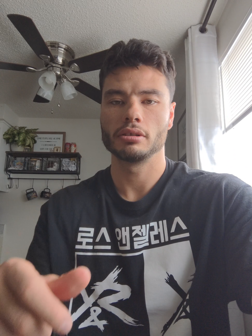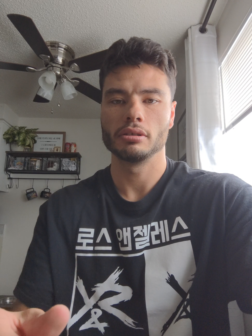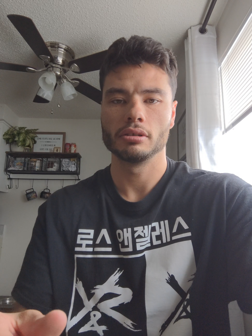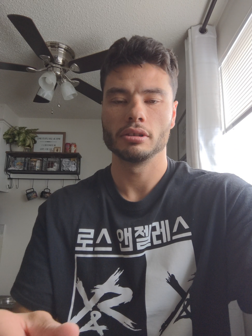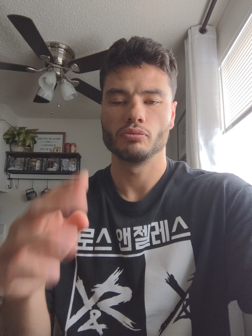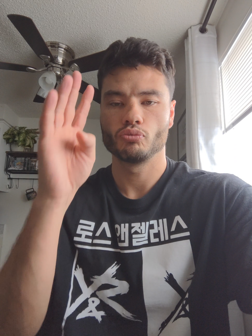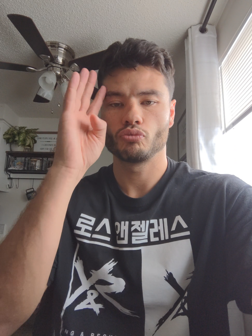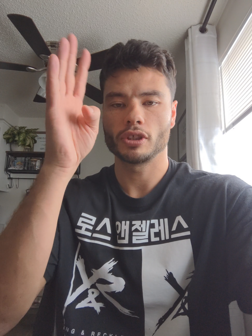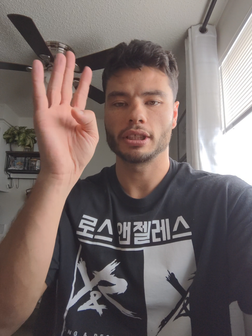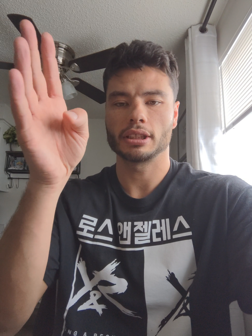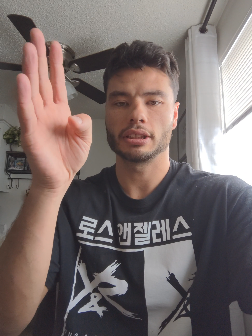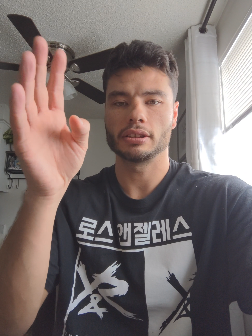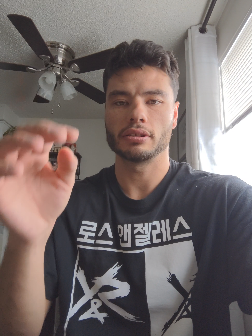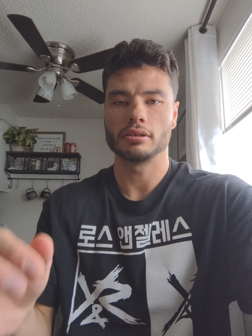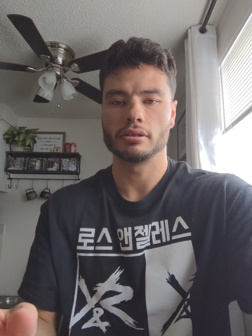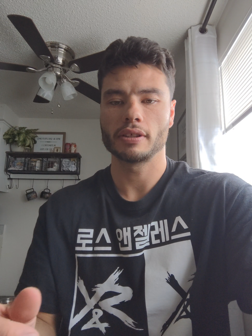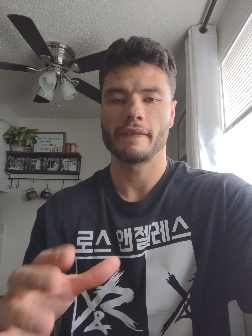pretend